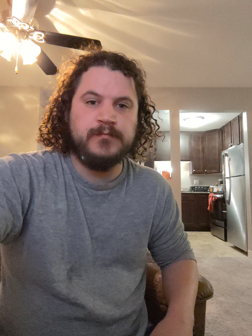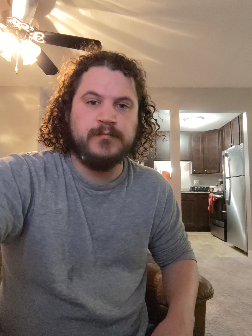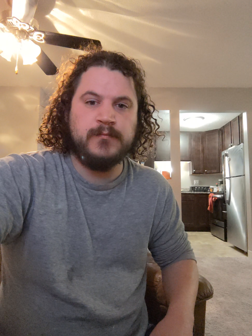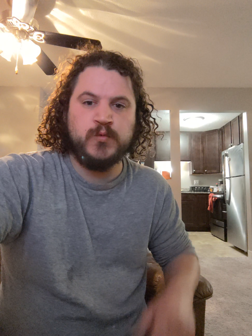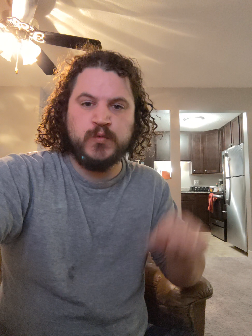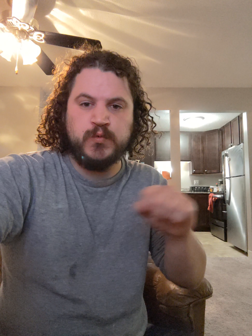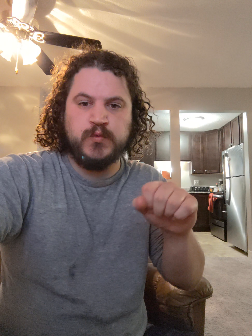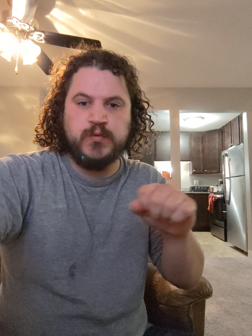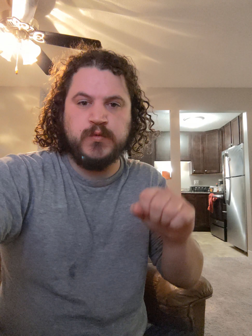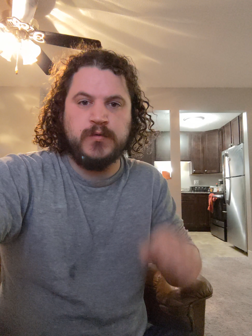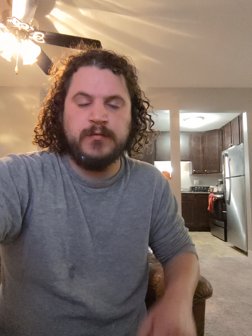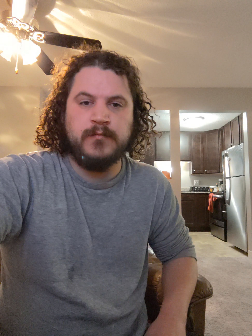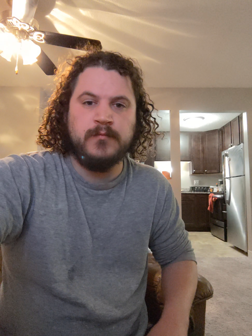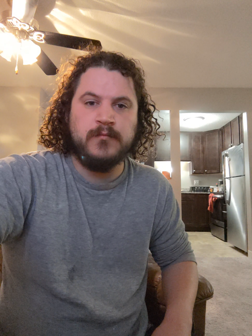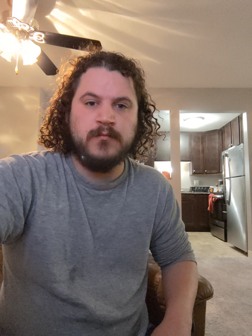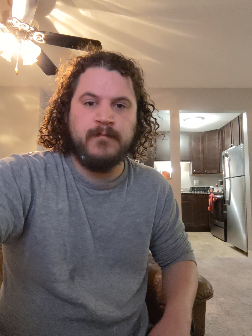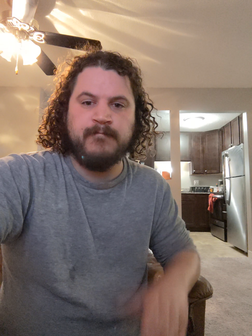shoe